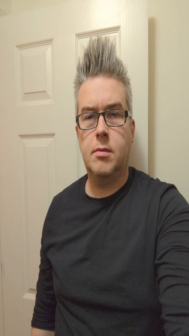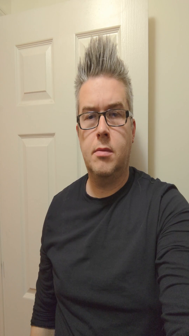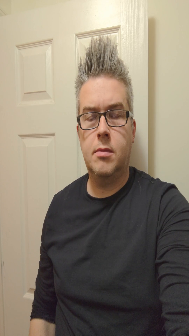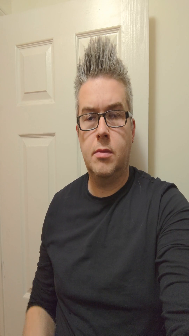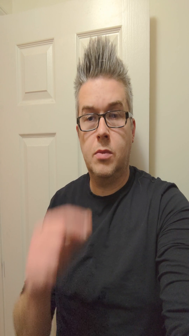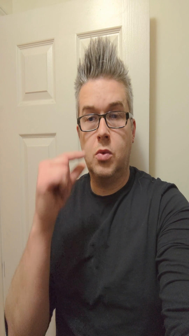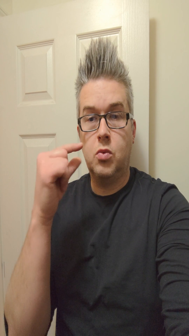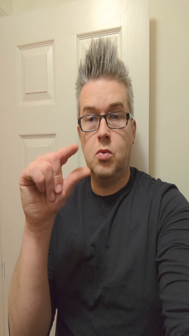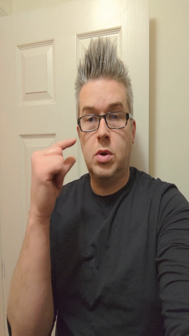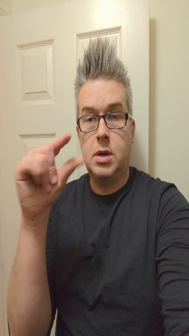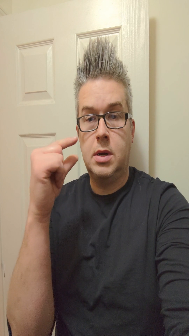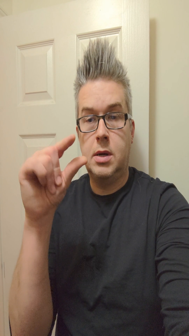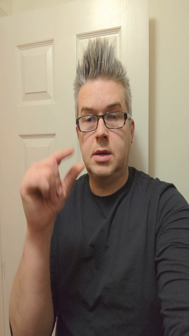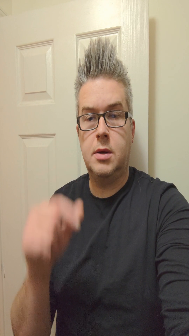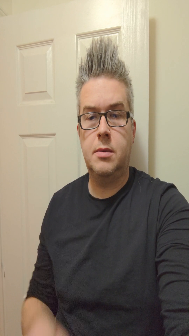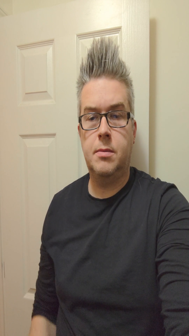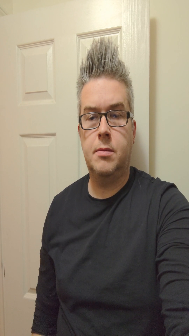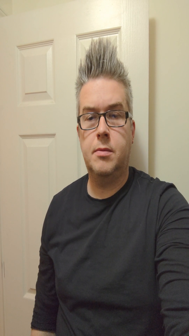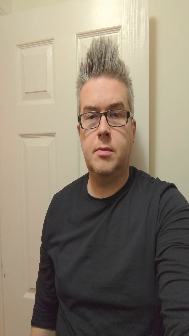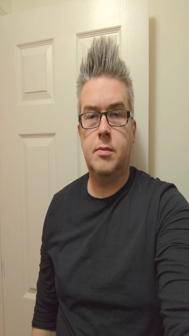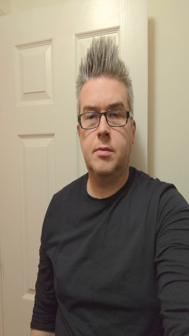green